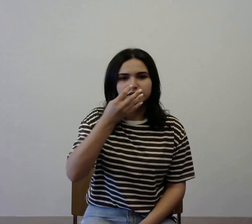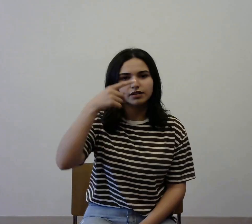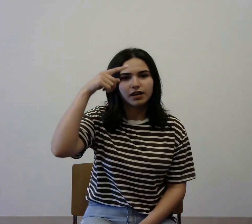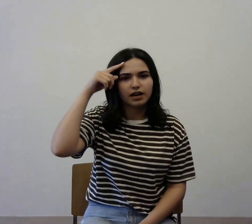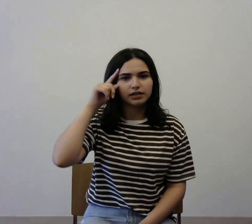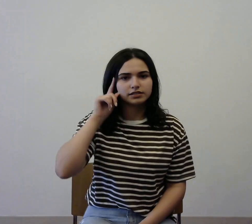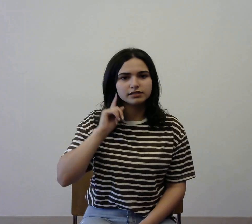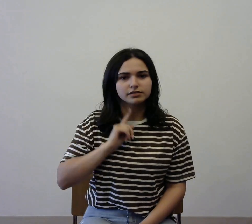azərbaycan